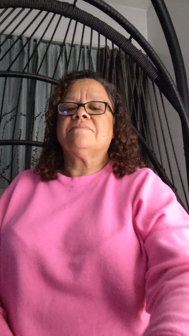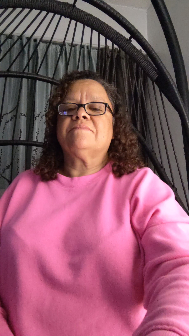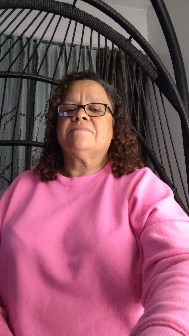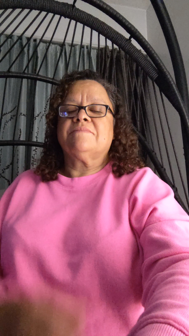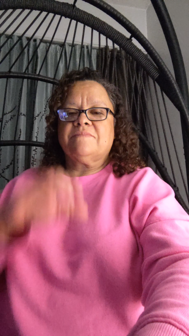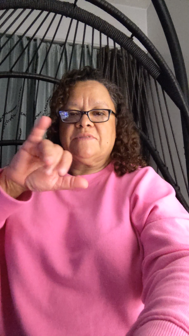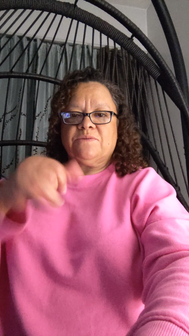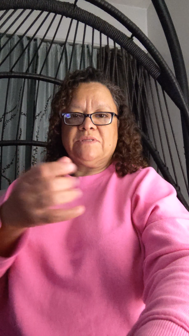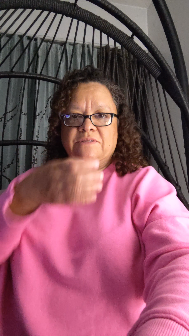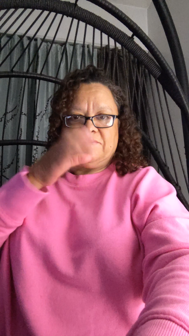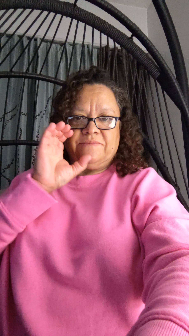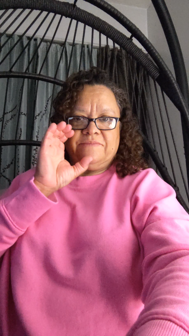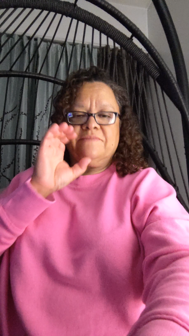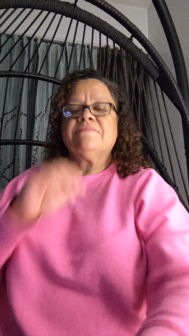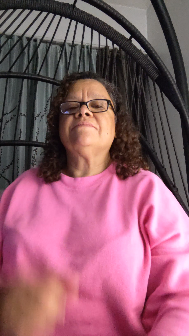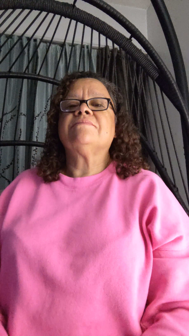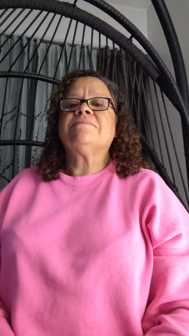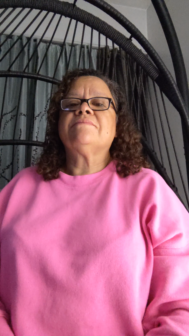juice